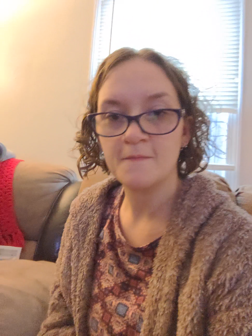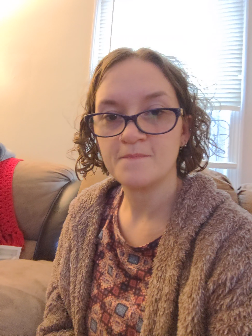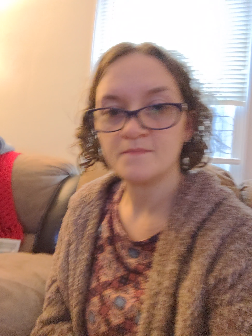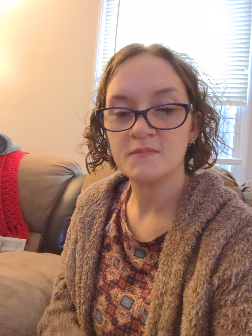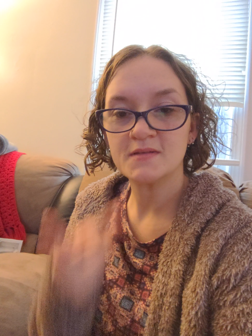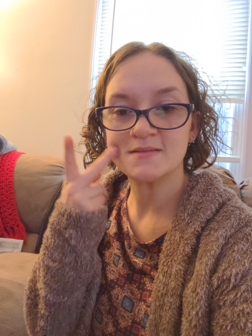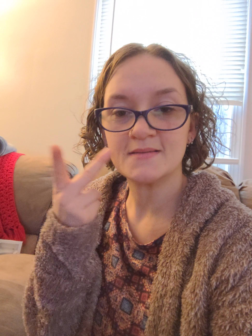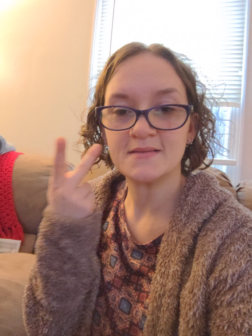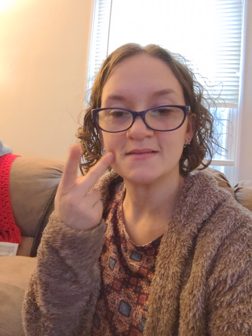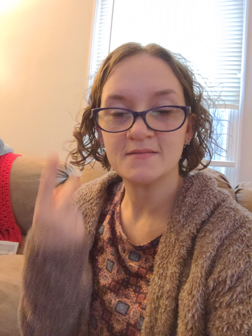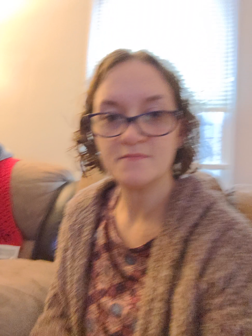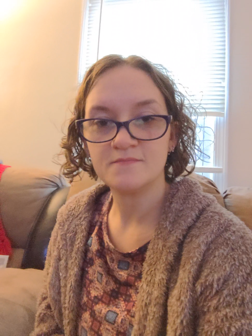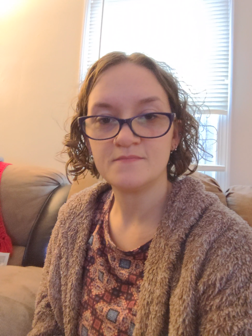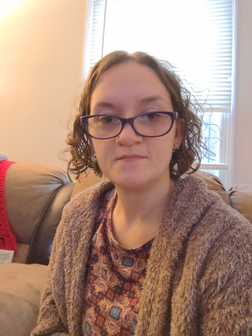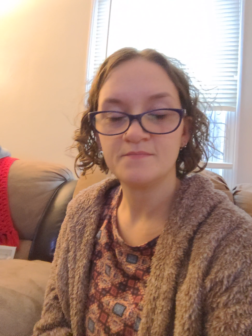kitty